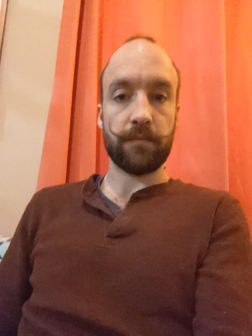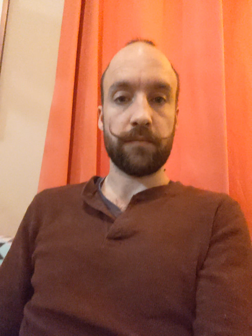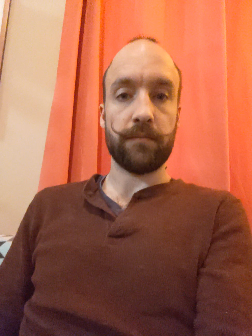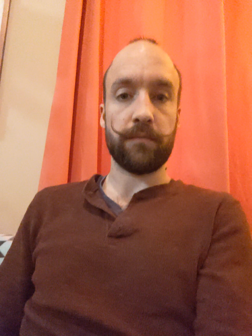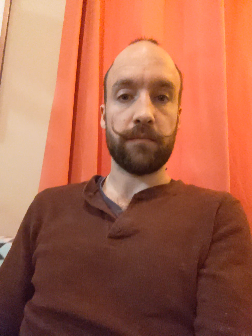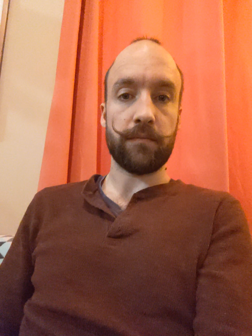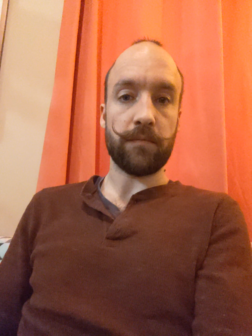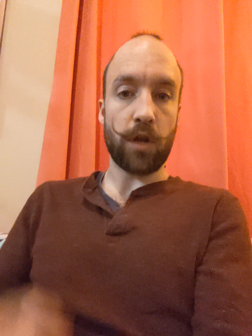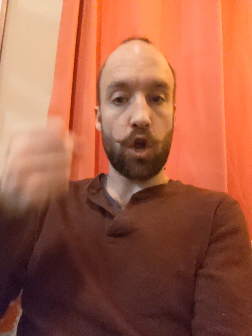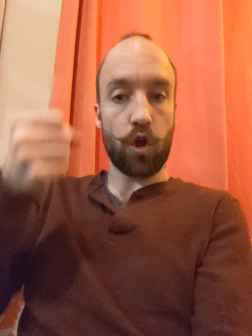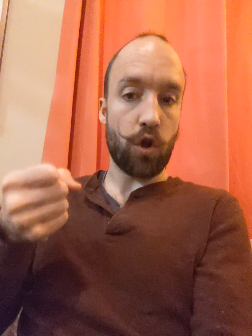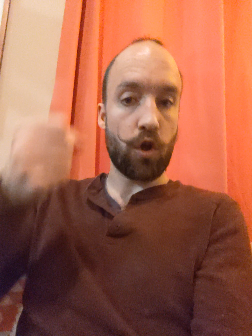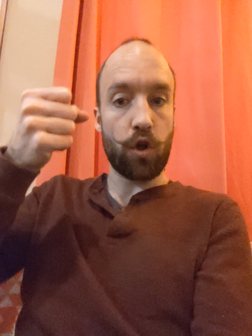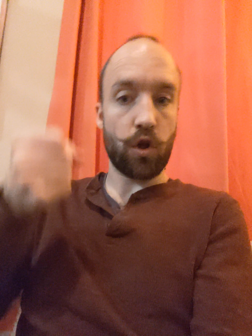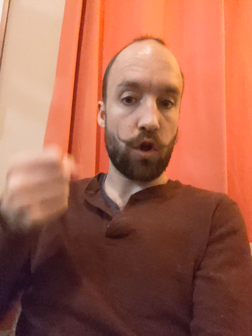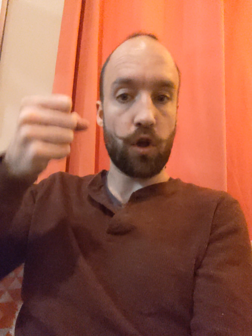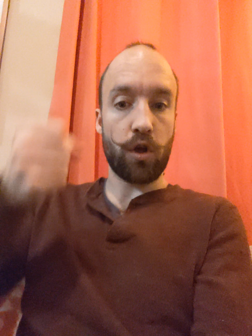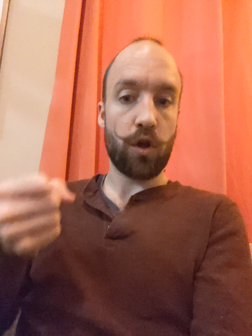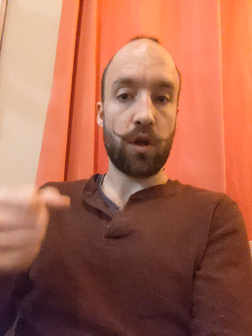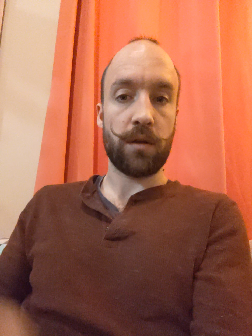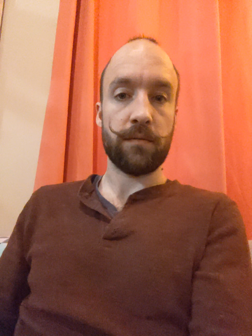car